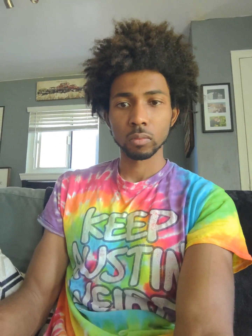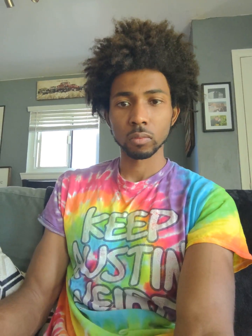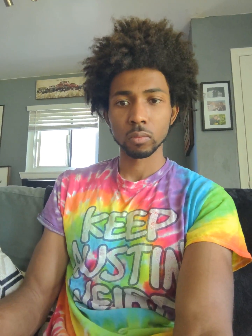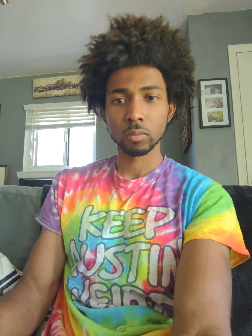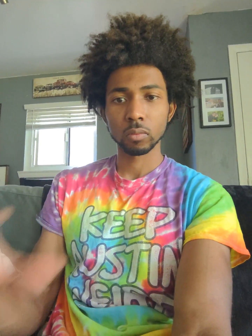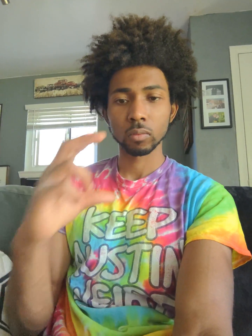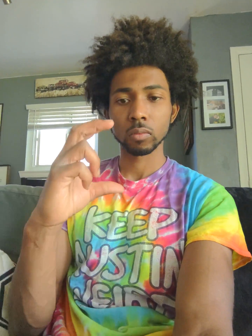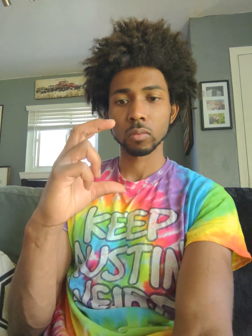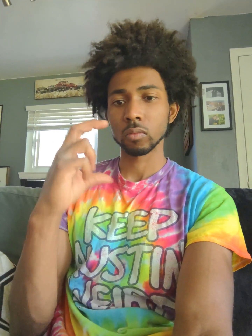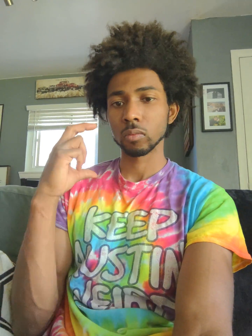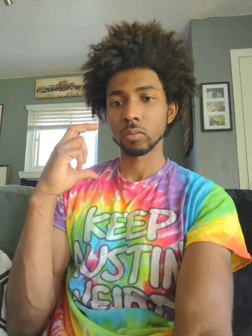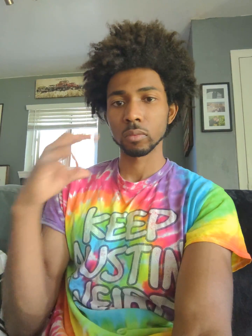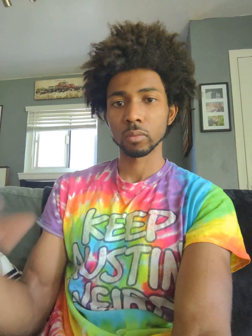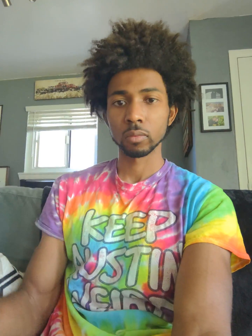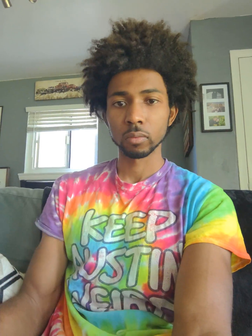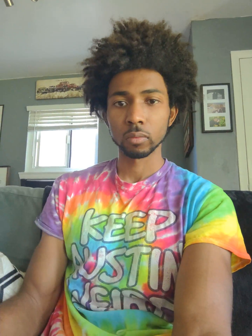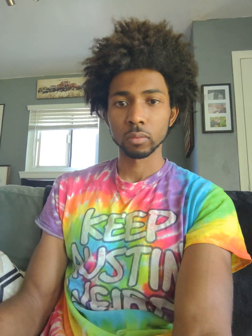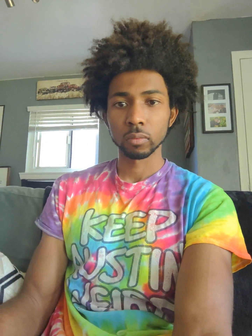bus